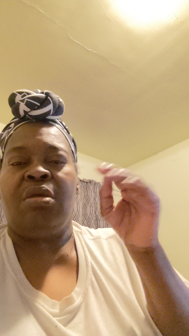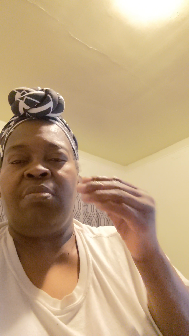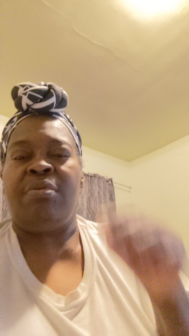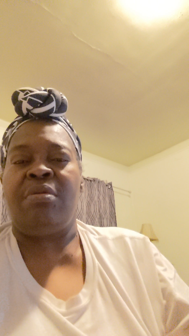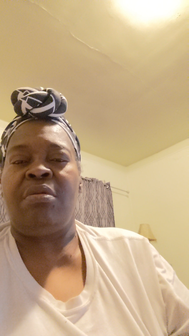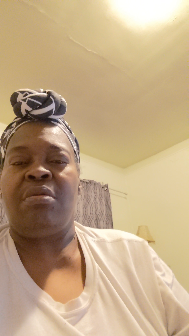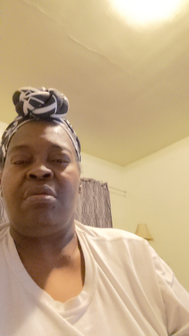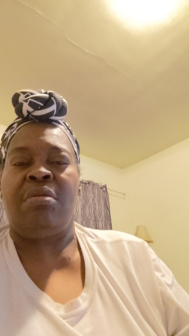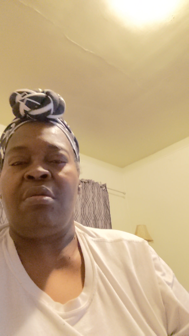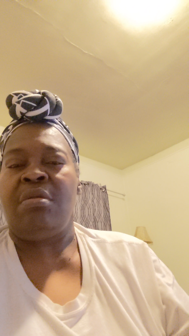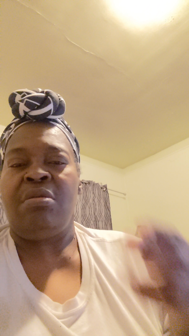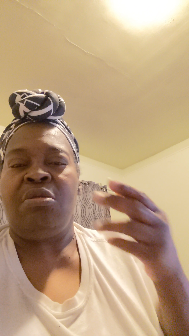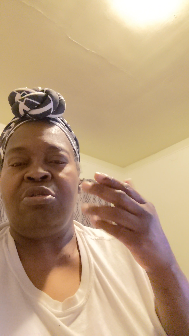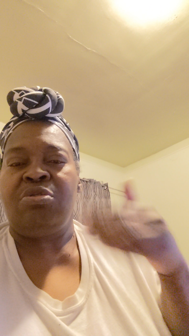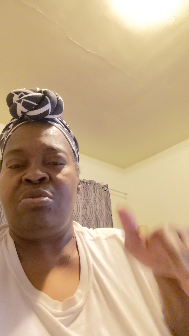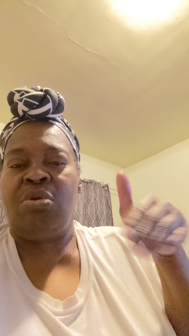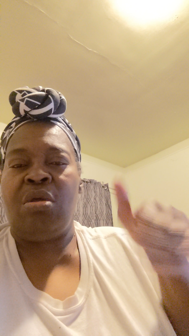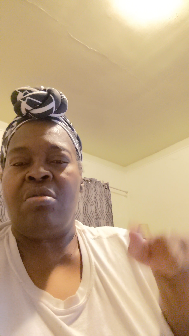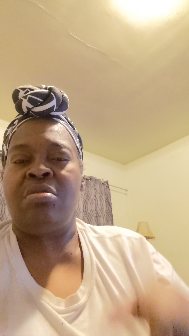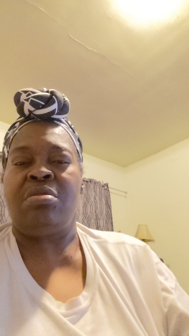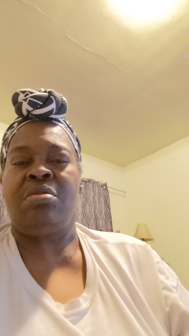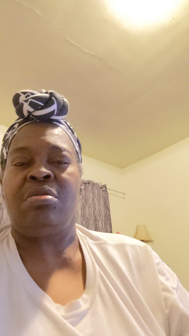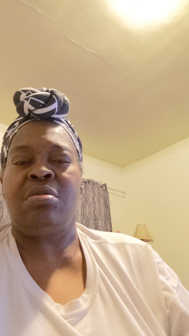shorts